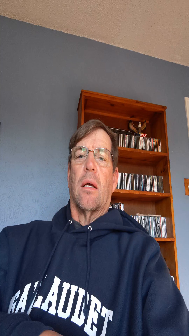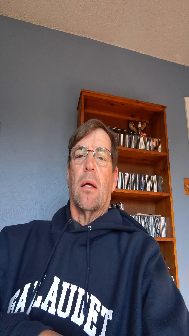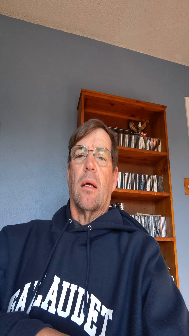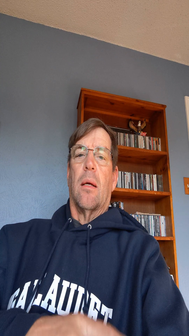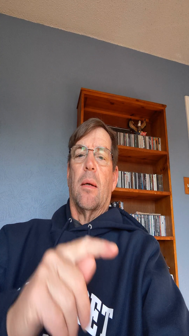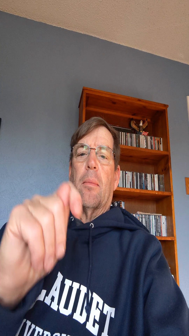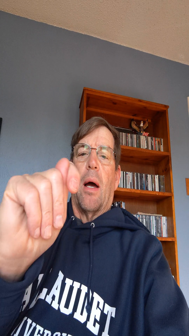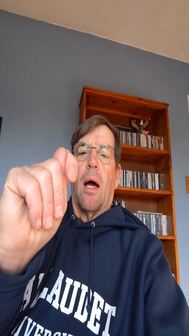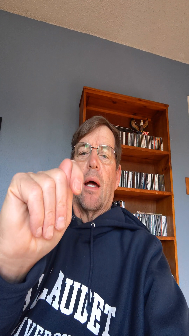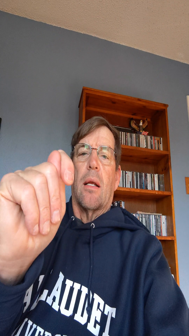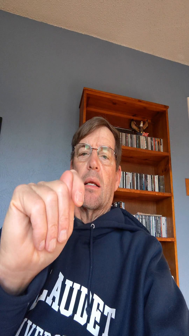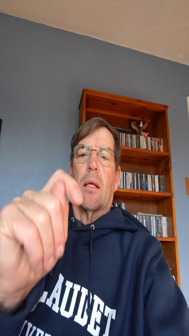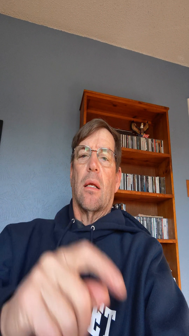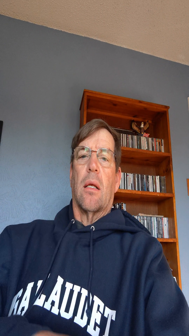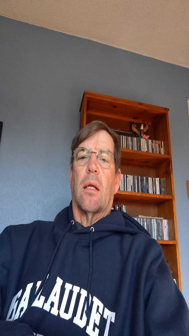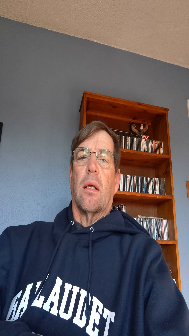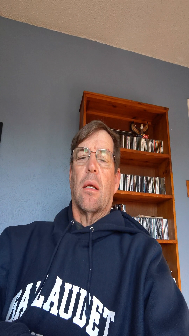potty